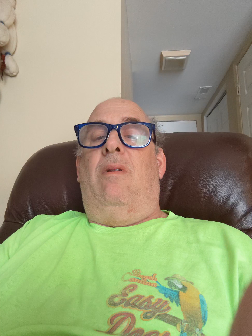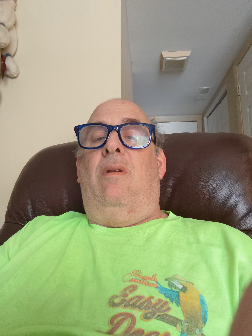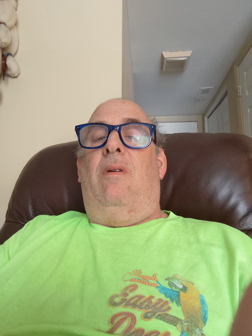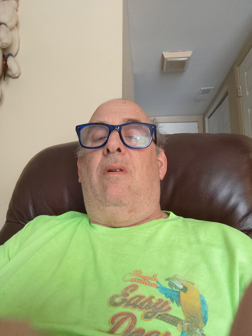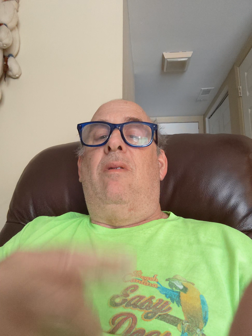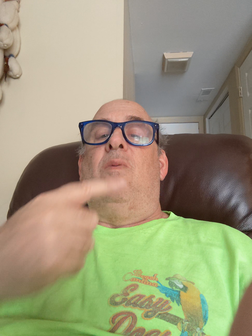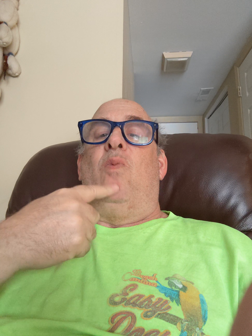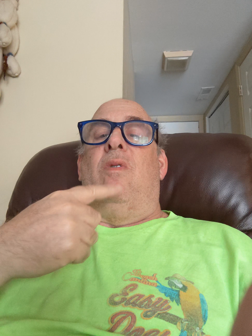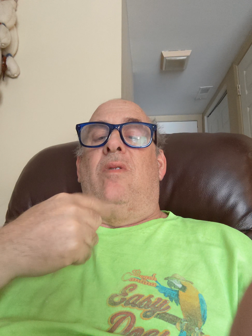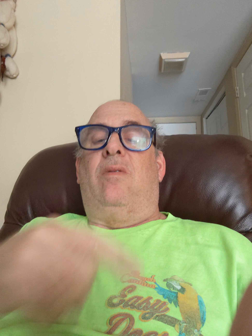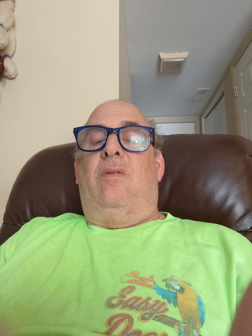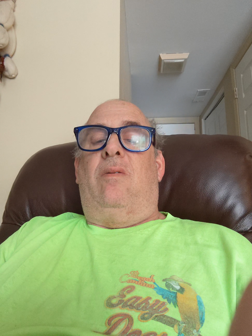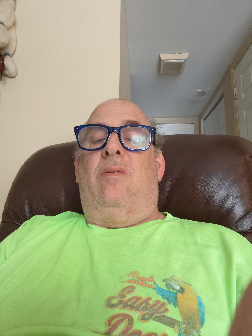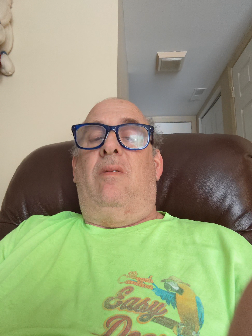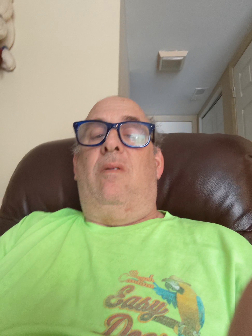red